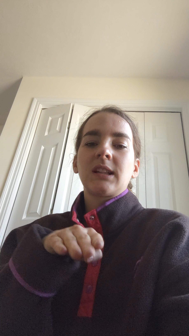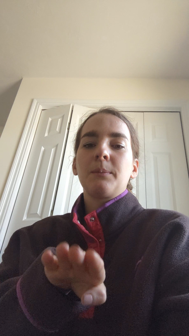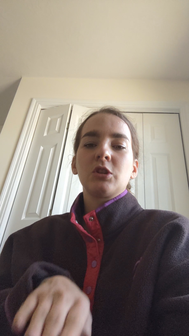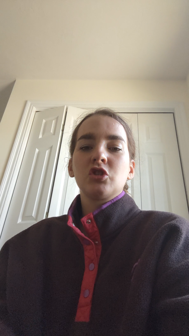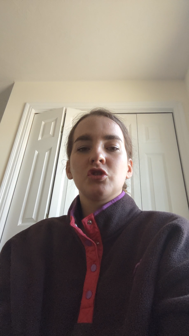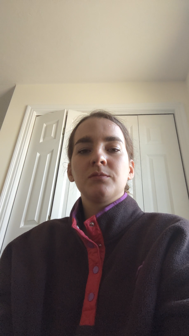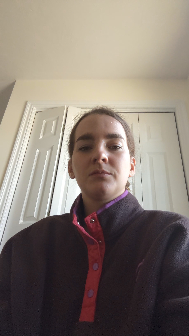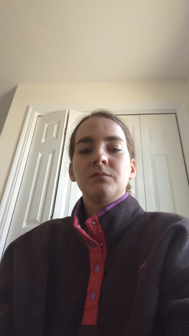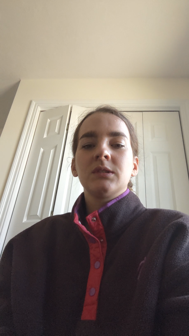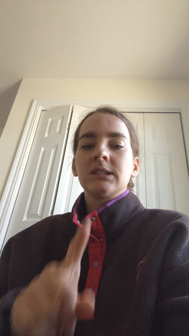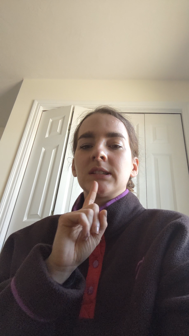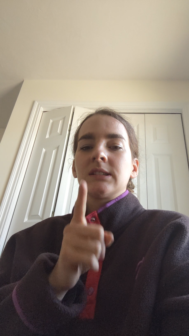is